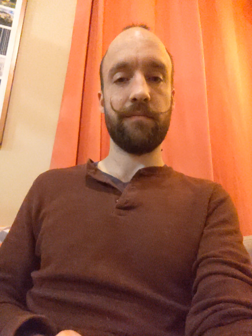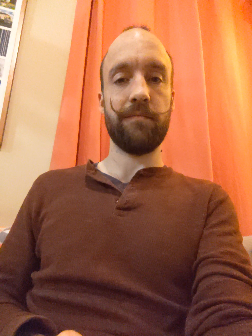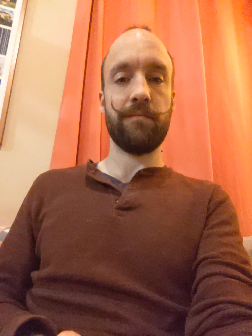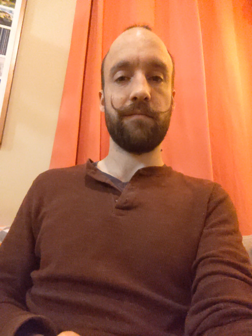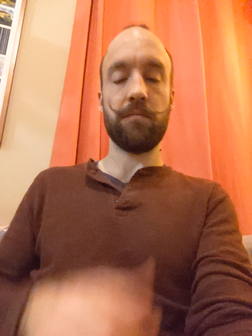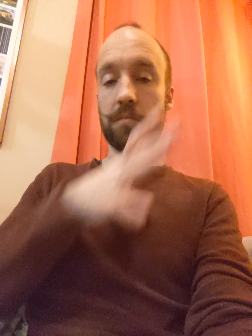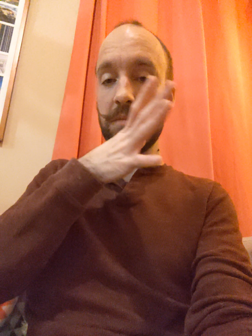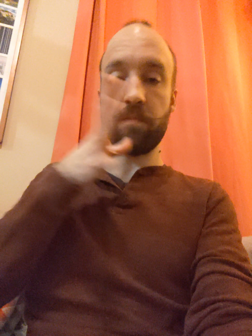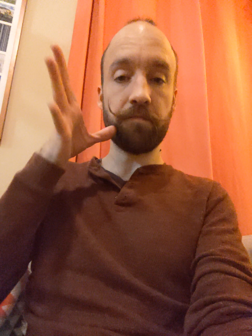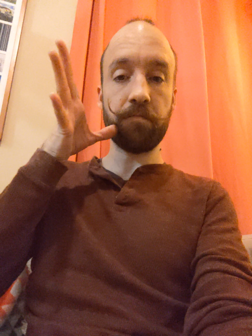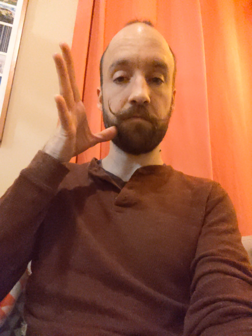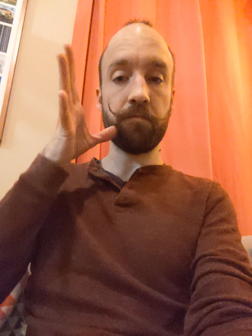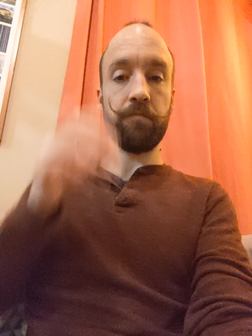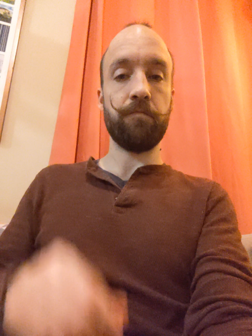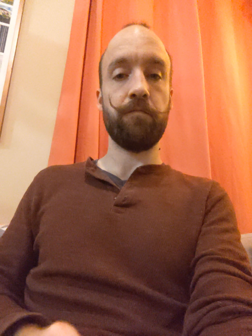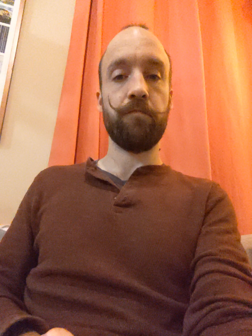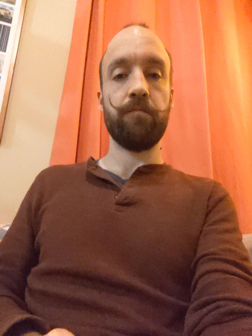farm